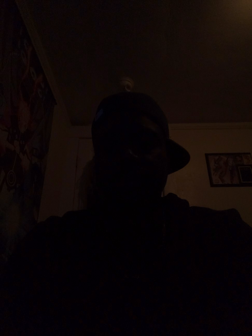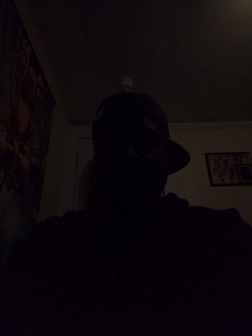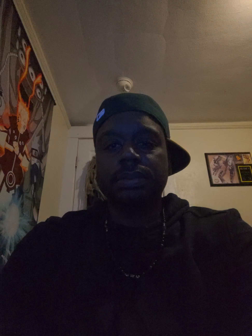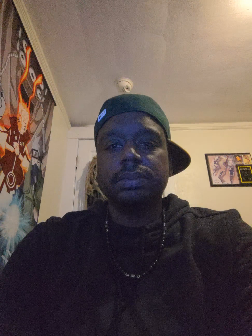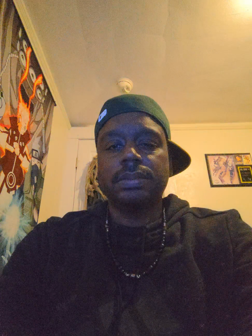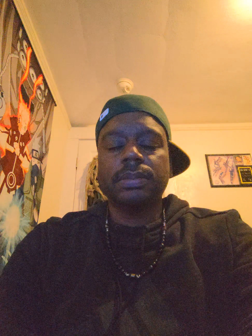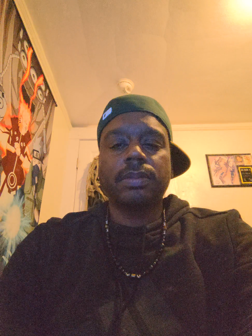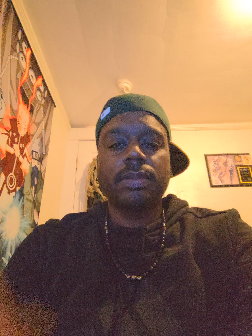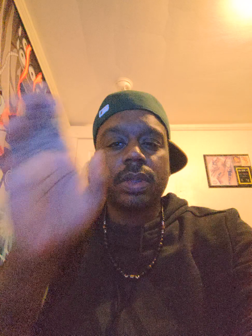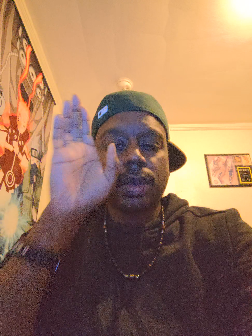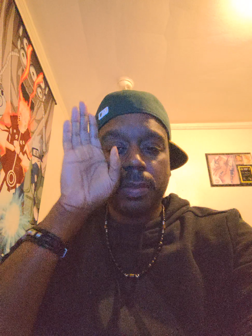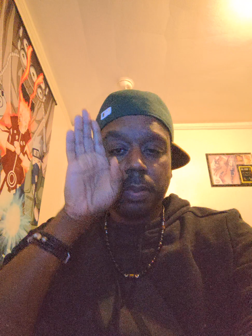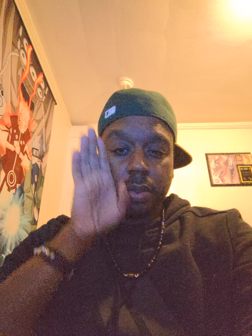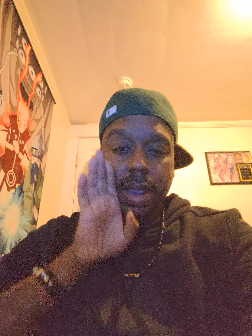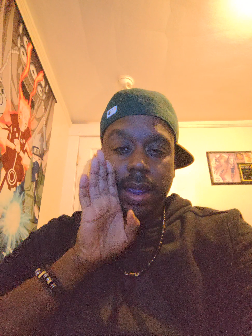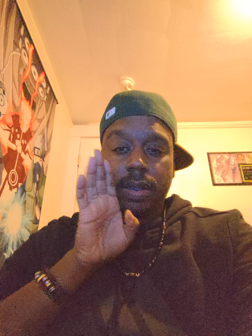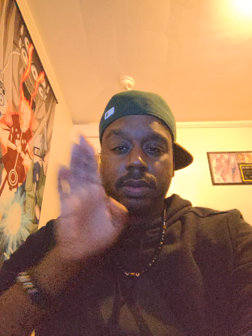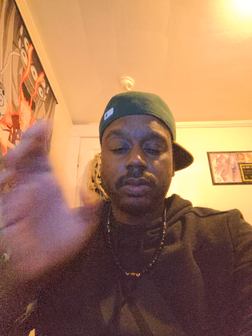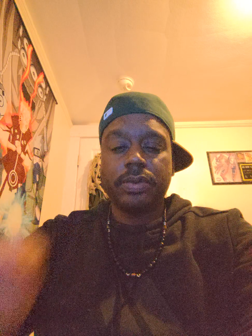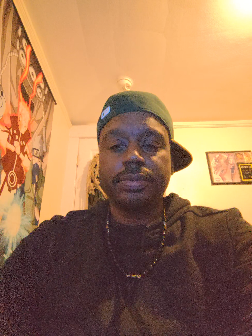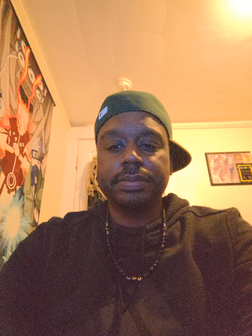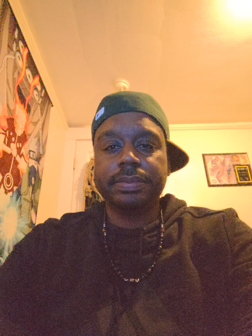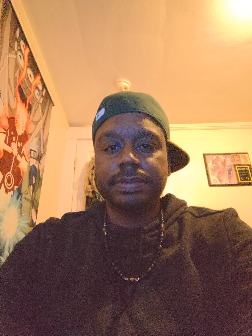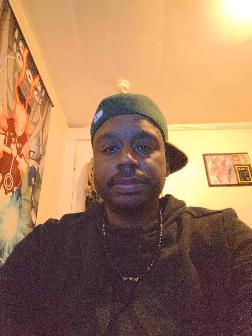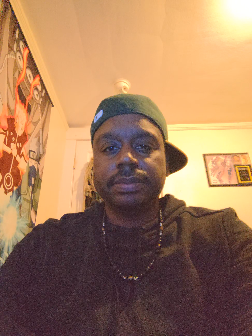brown